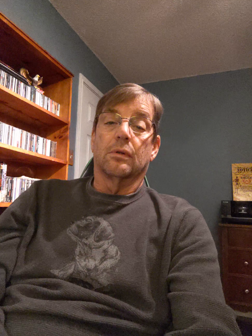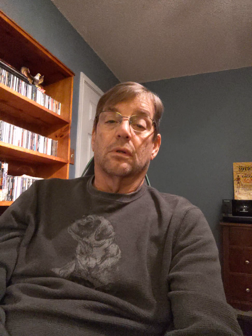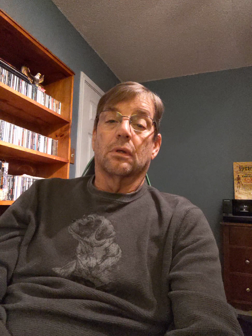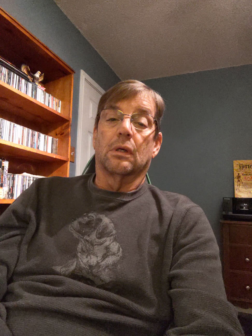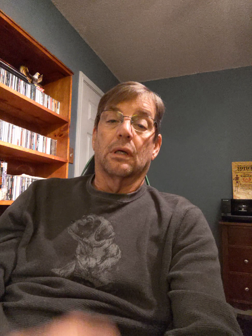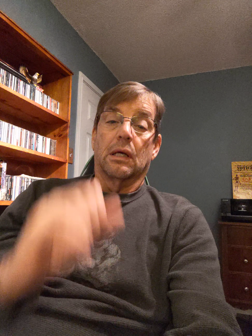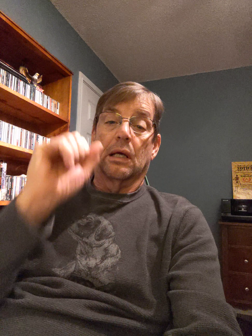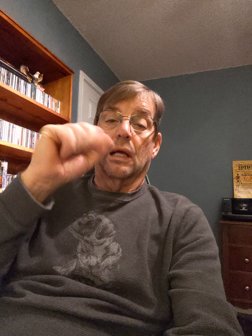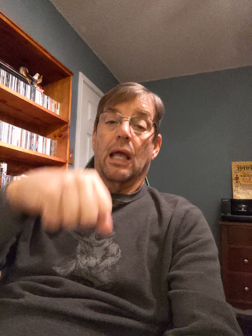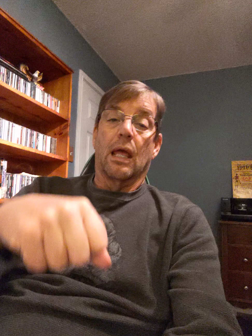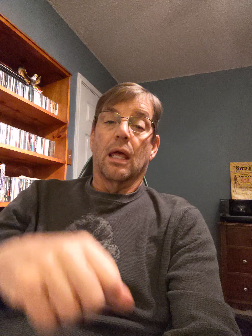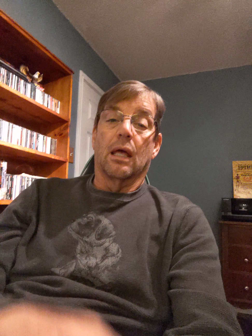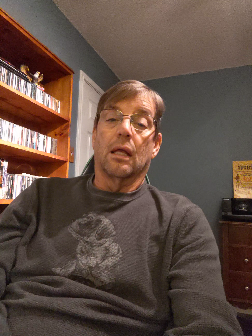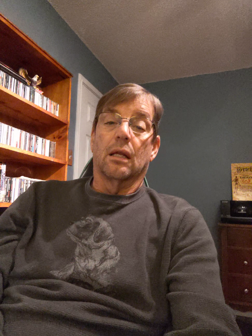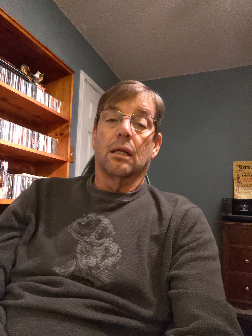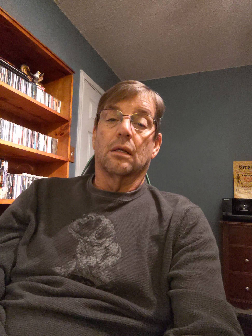can